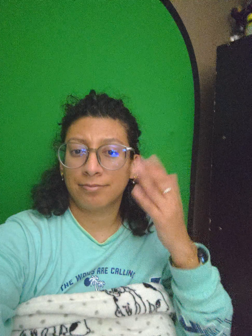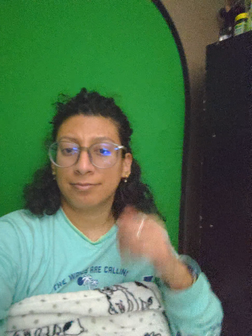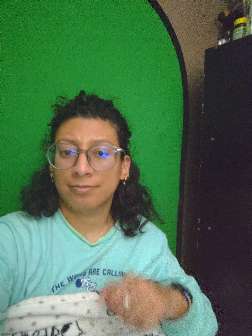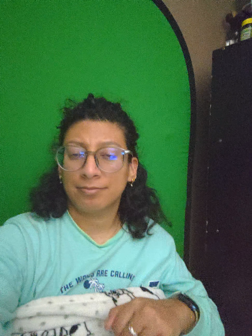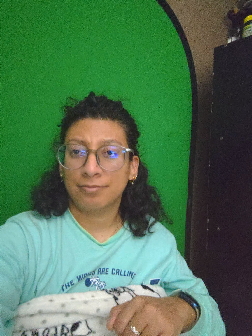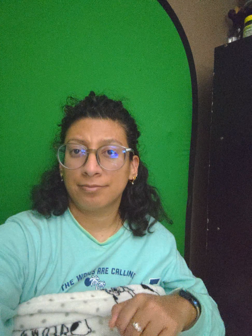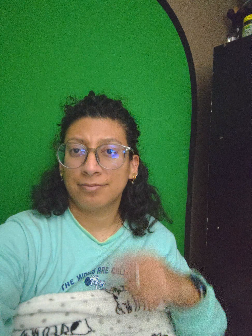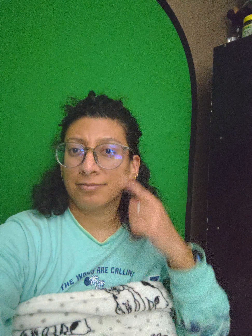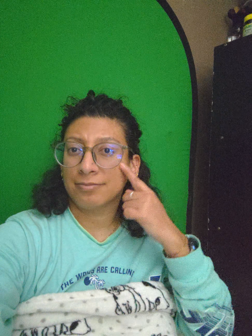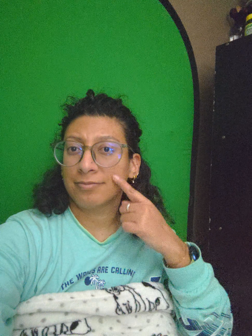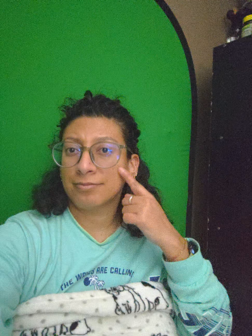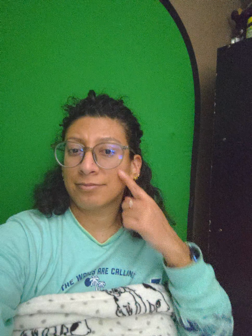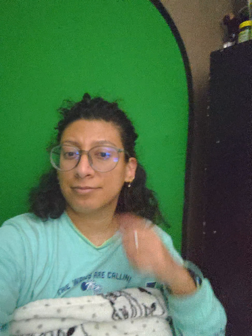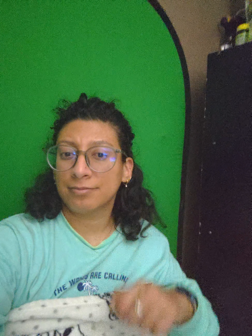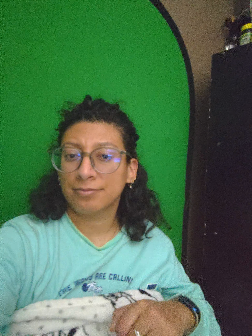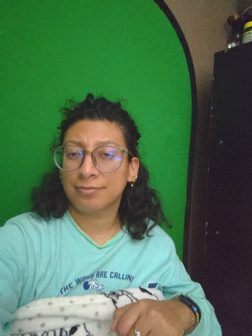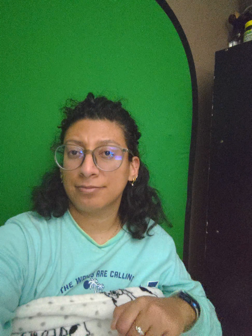cheek